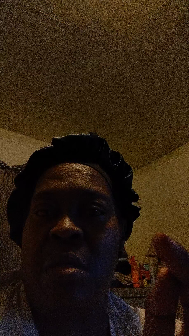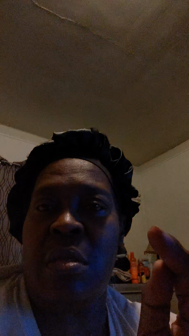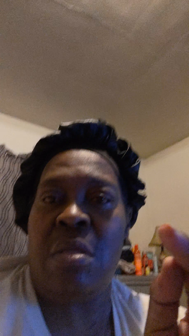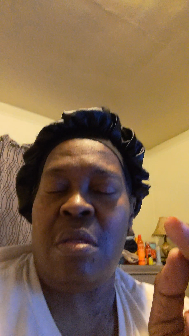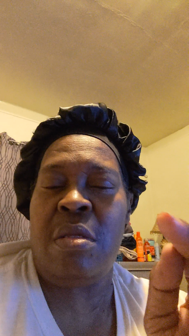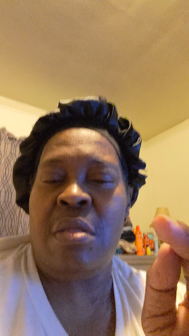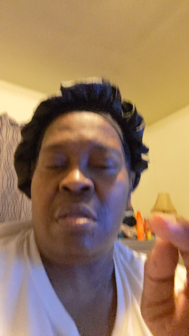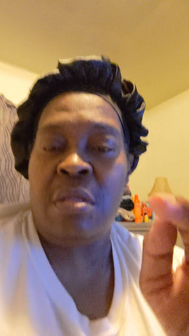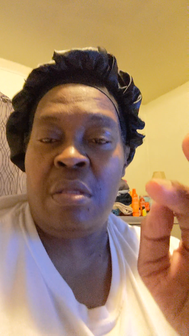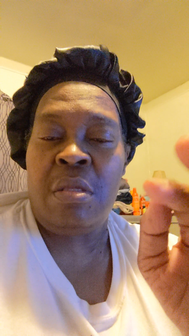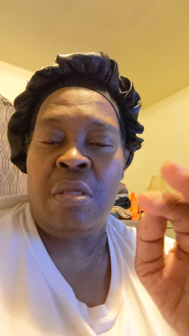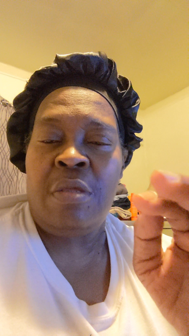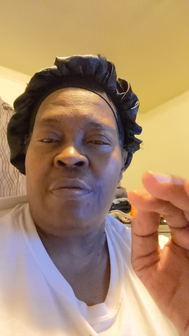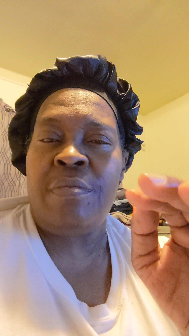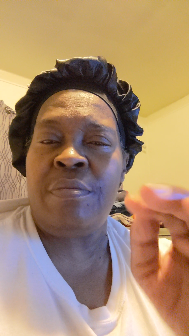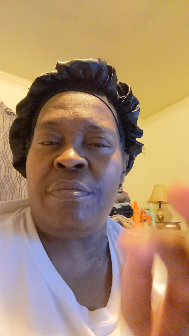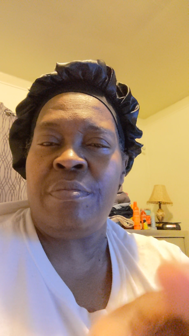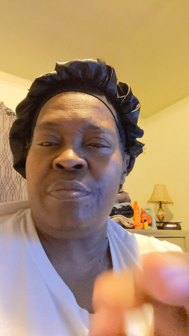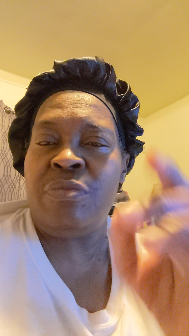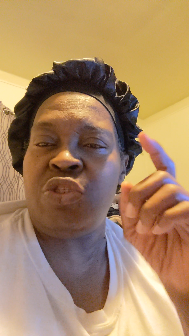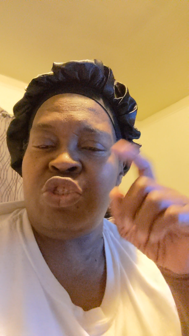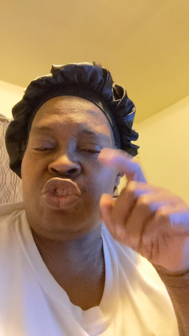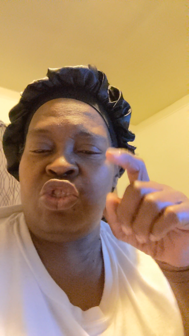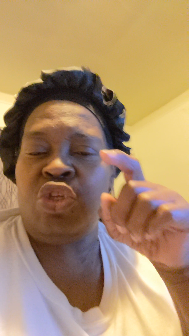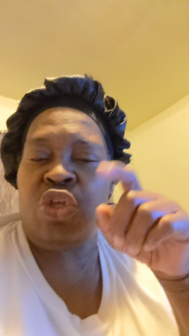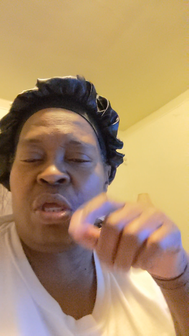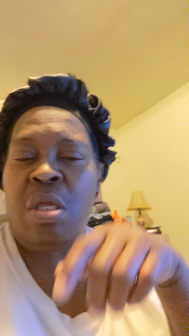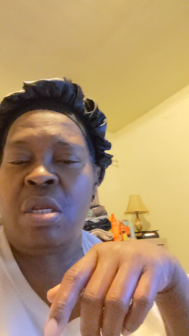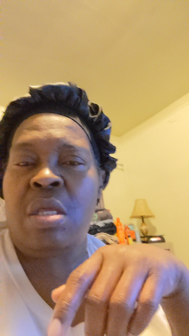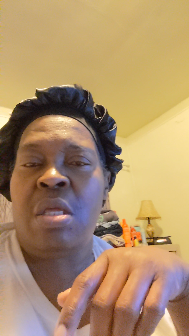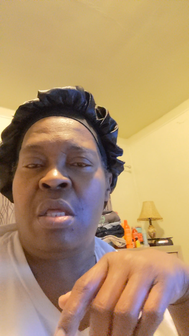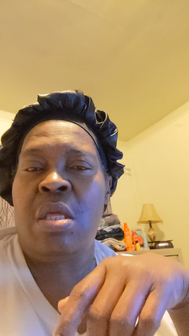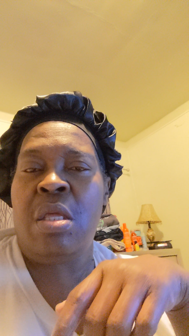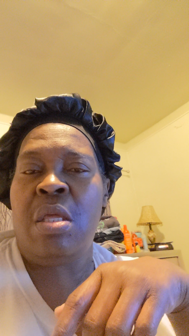should